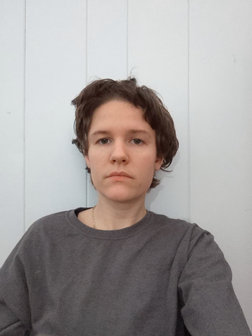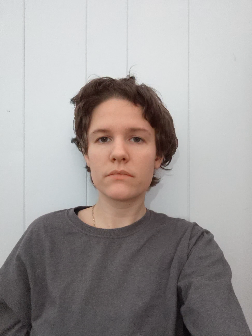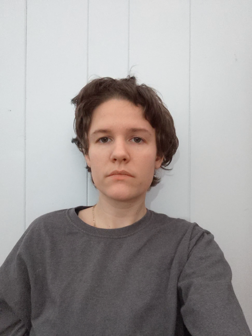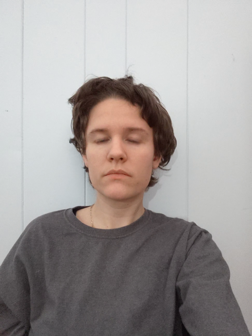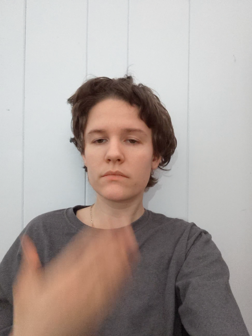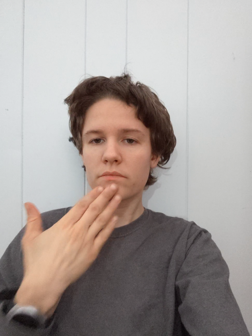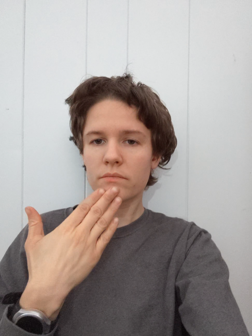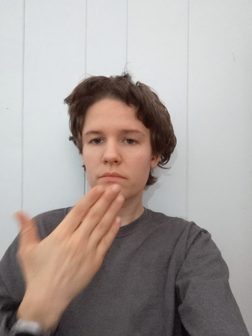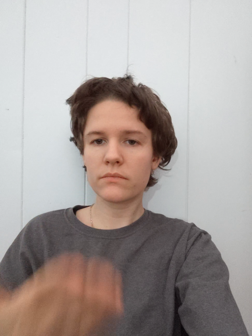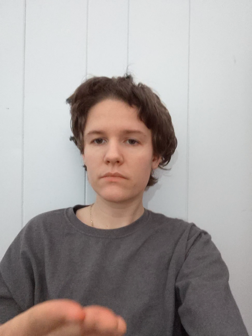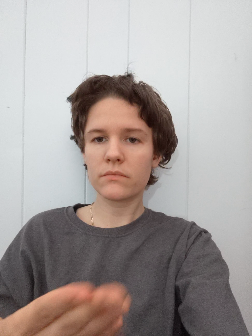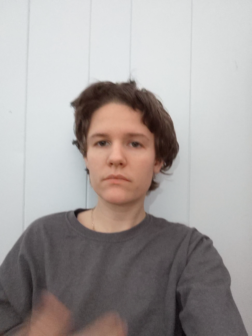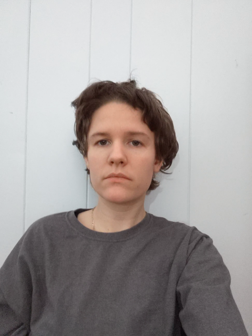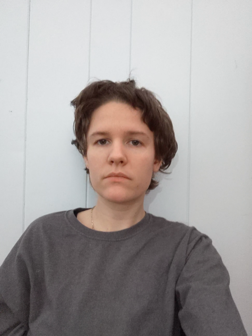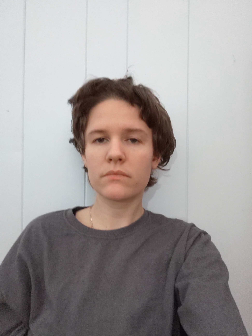thank you